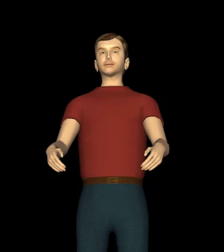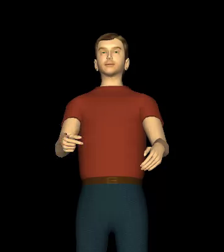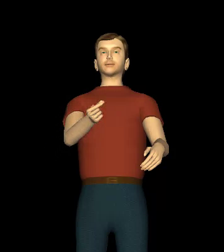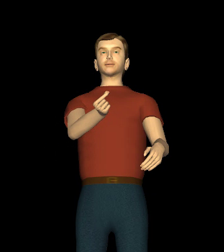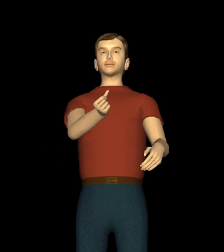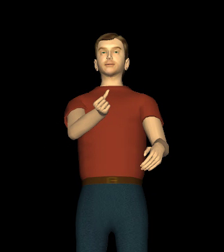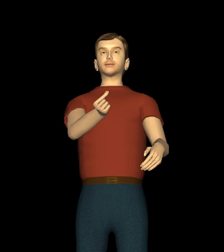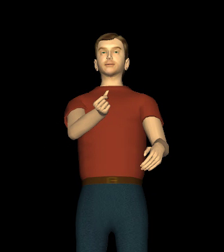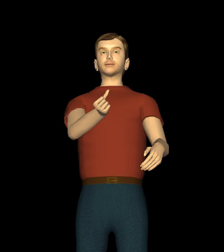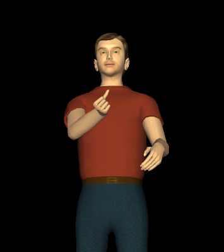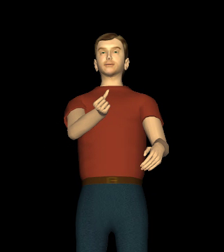مال